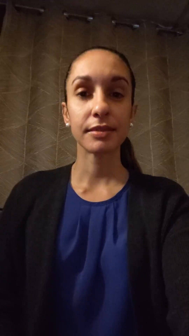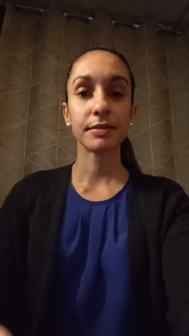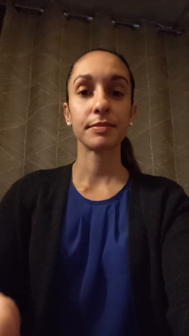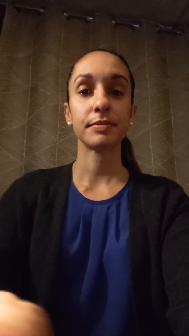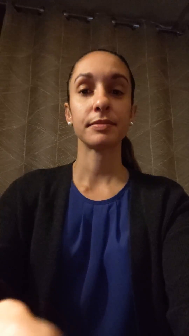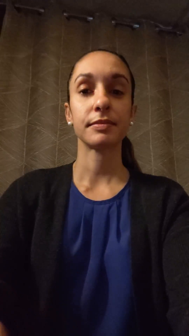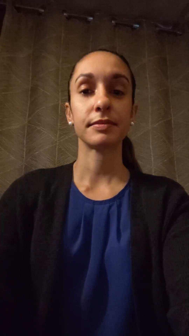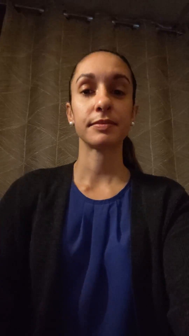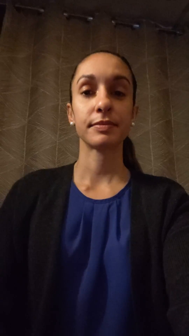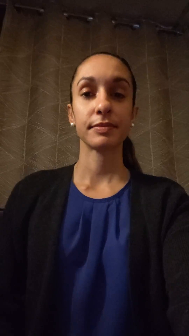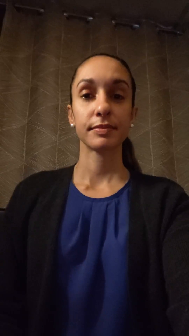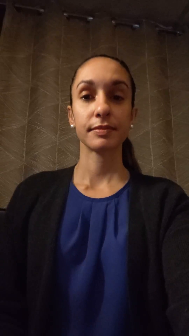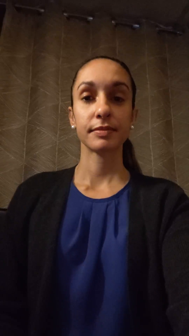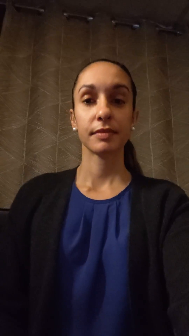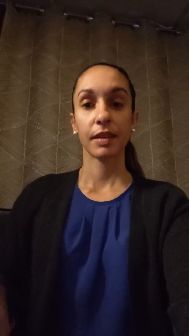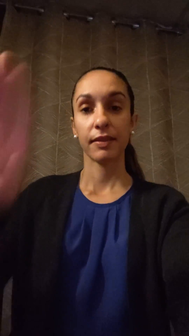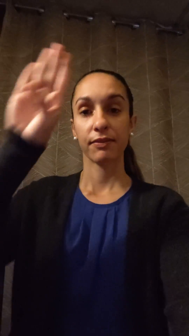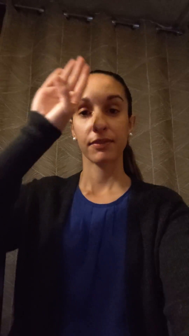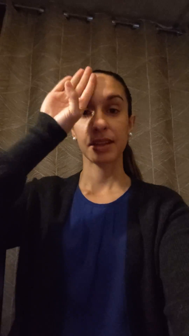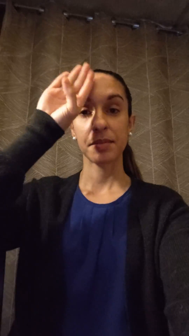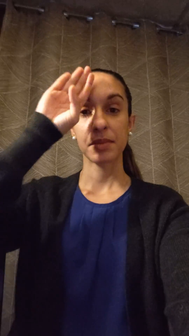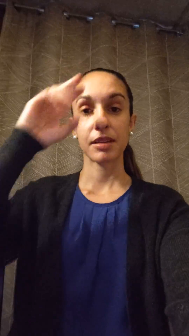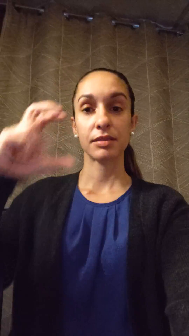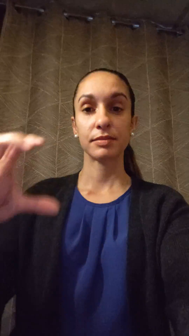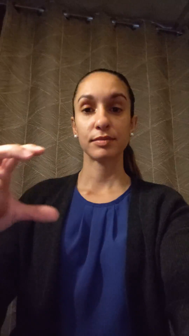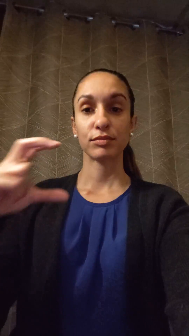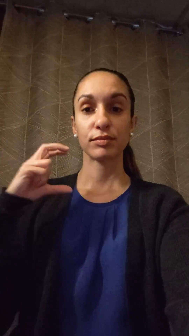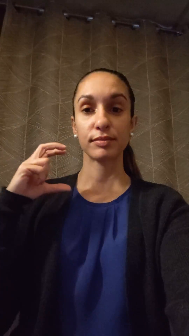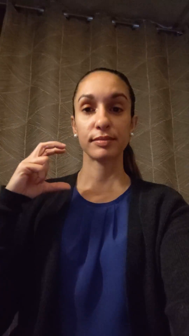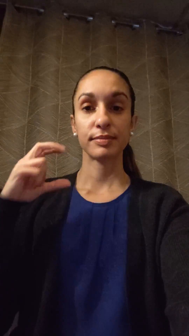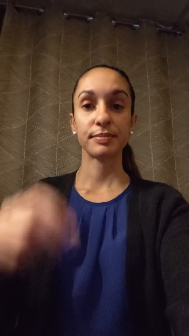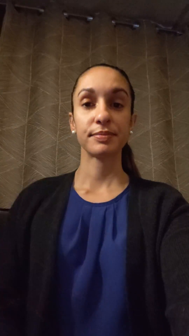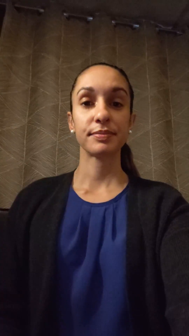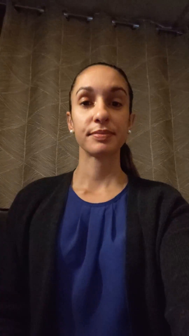fire truck